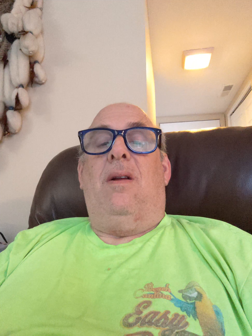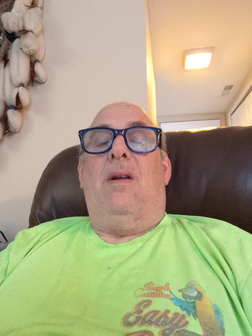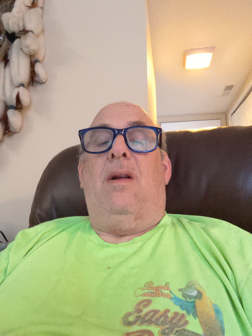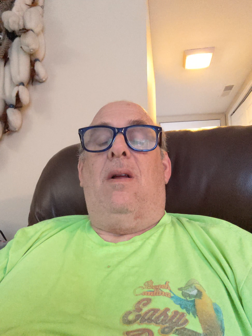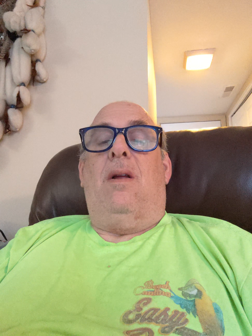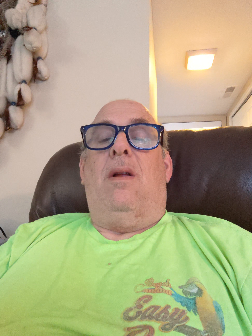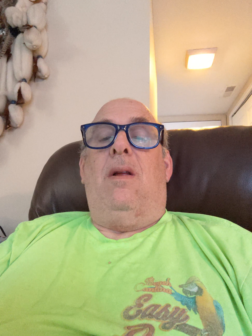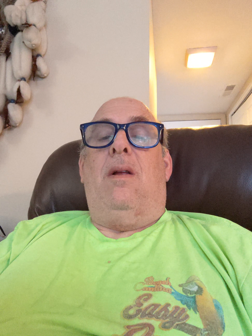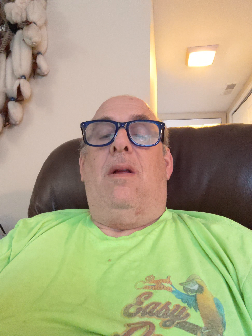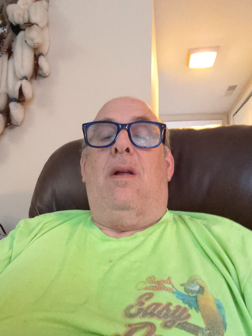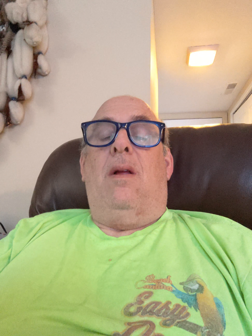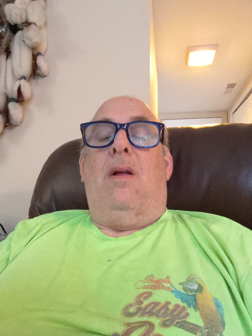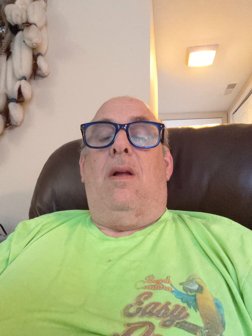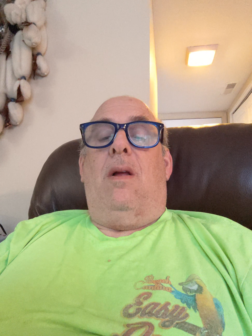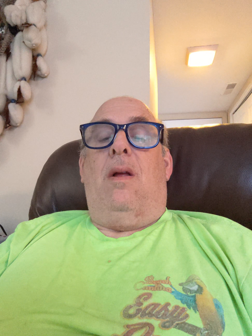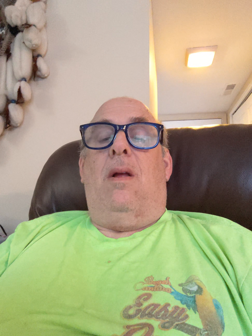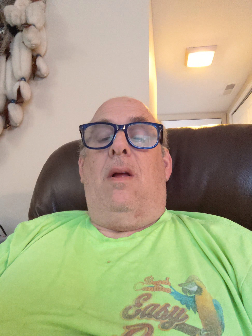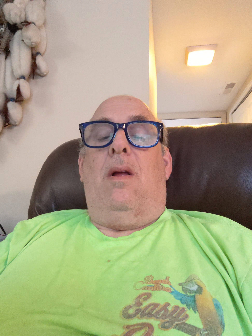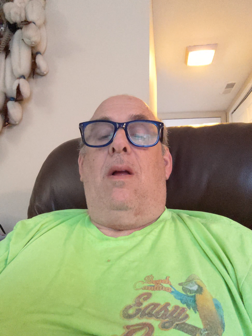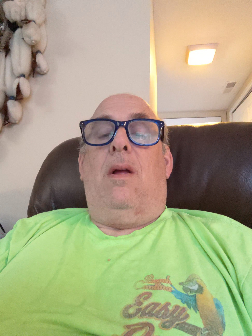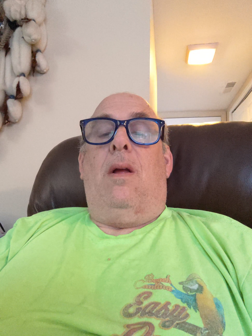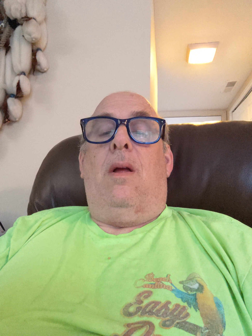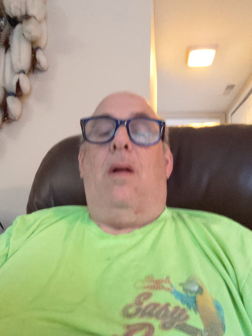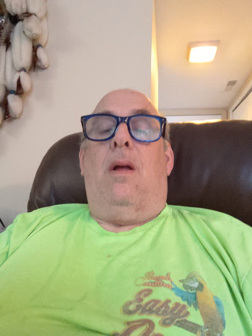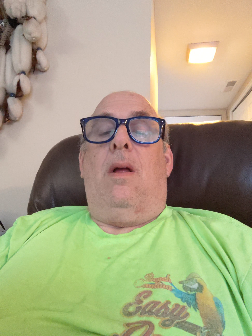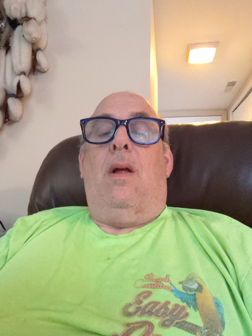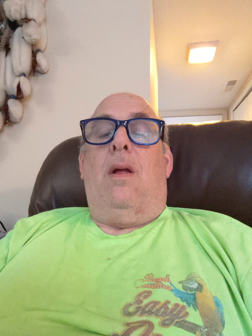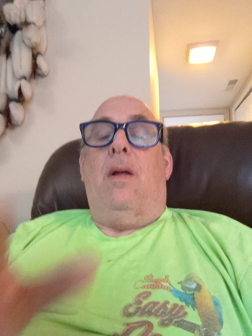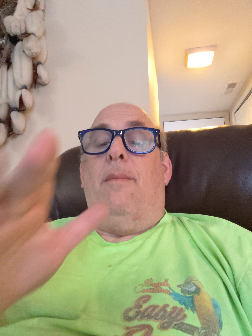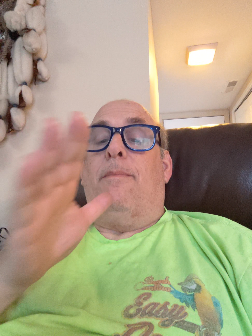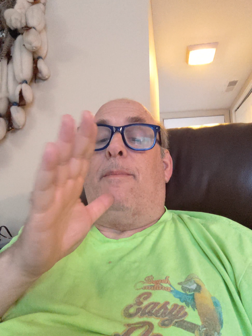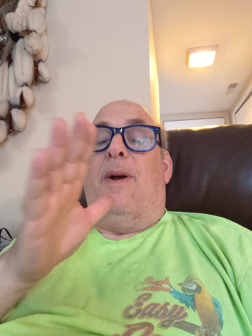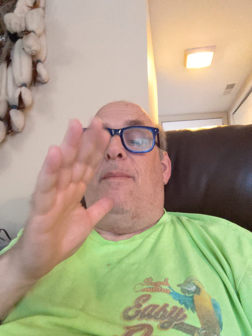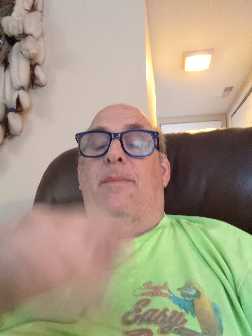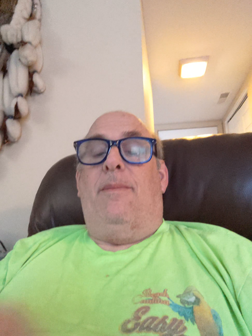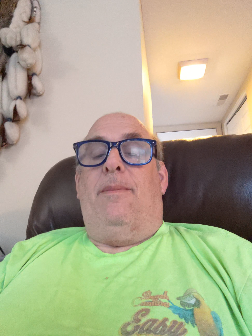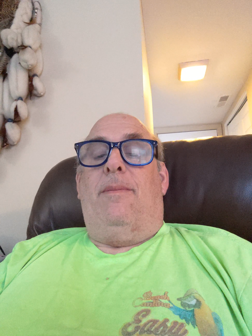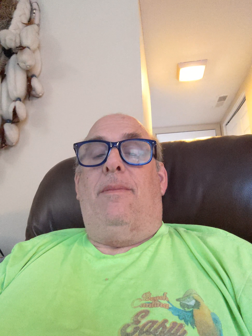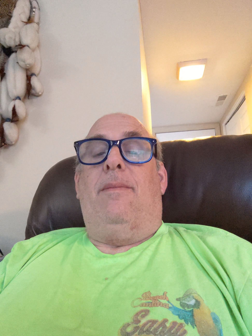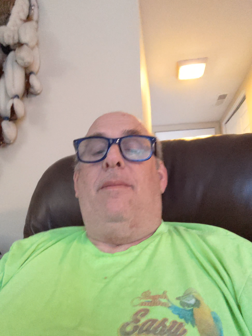mom